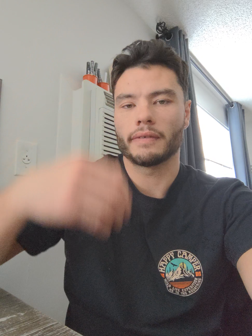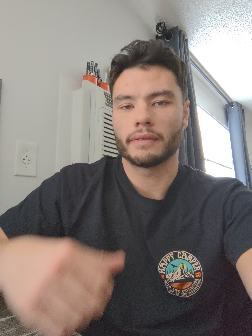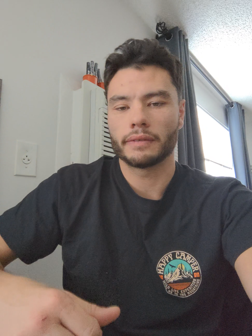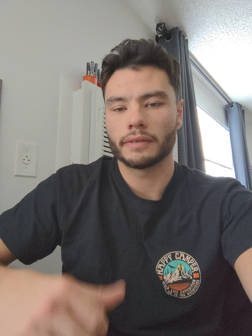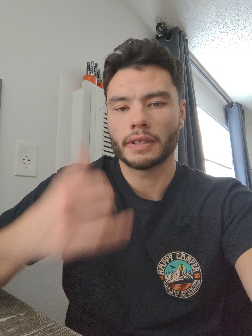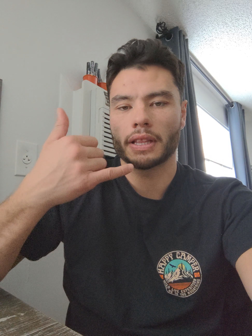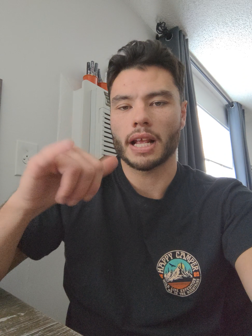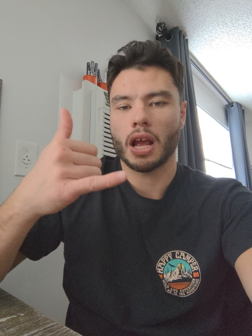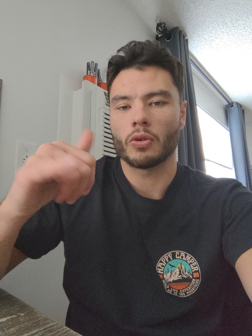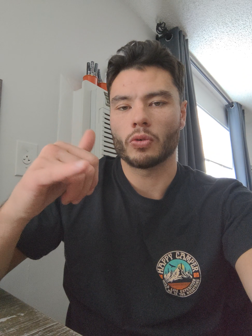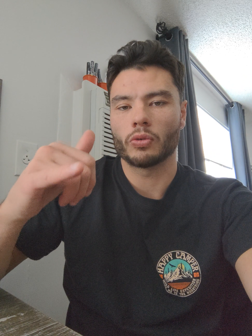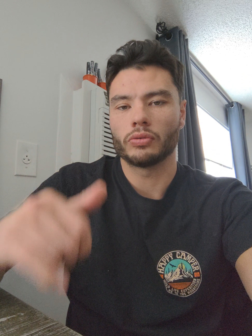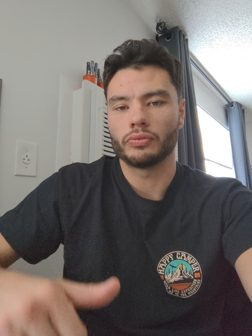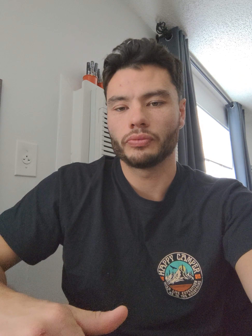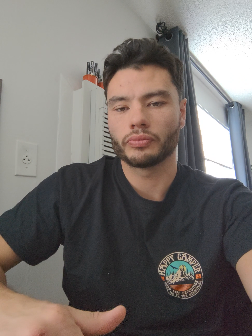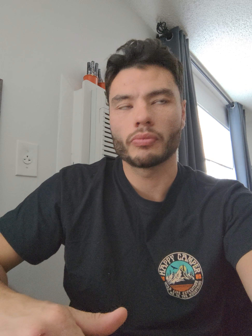yellow